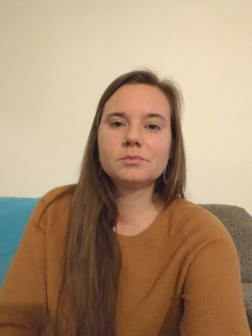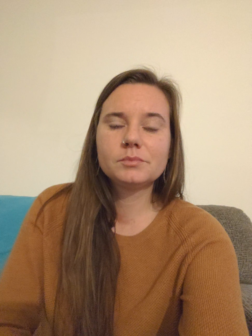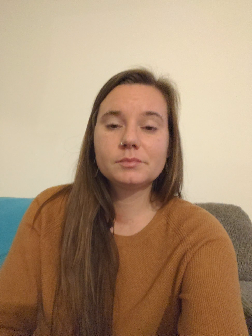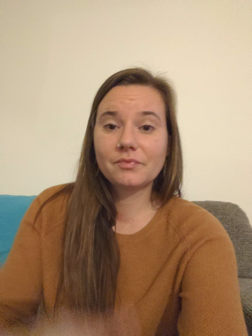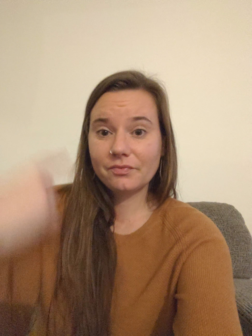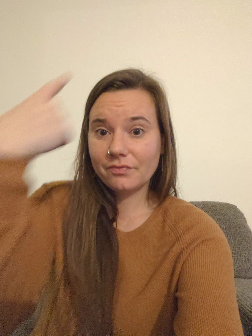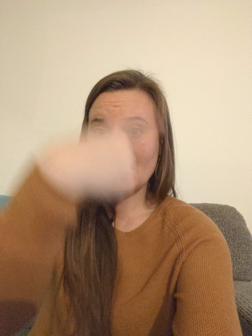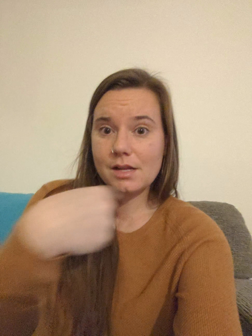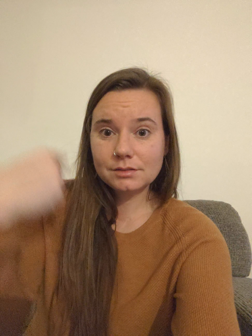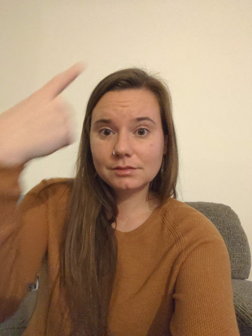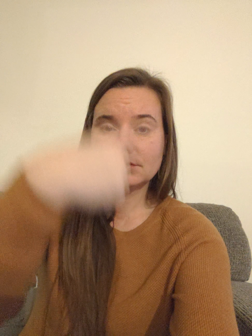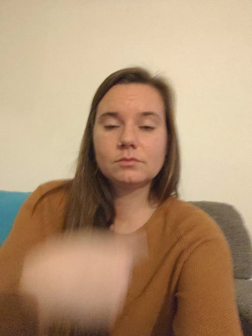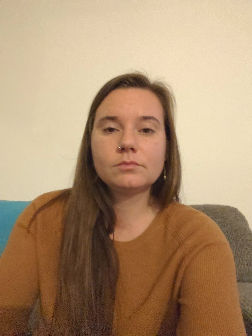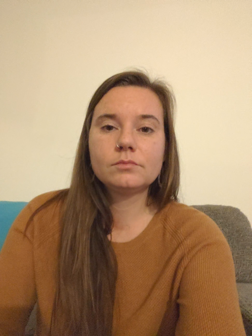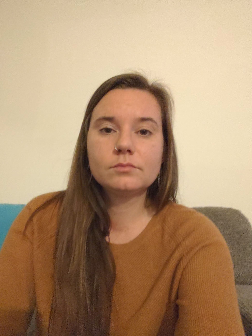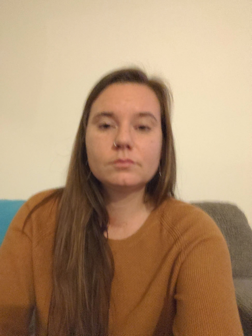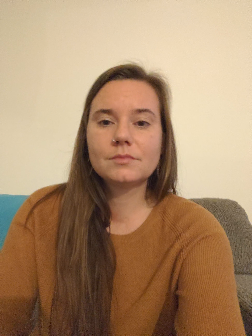face